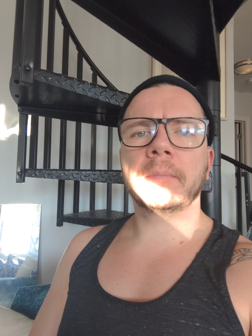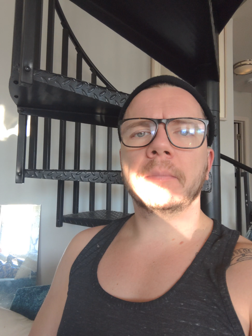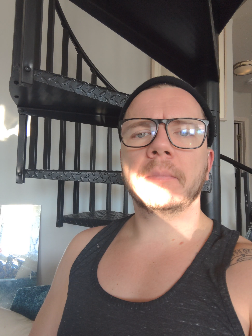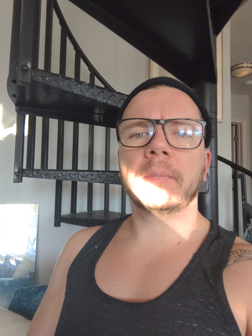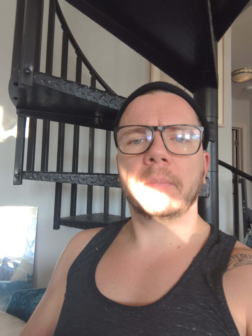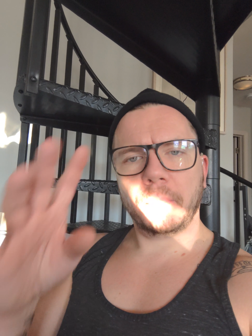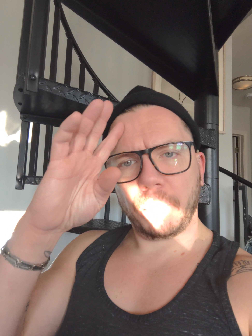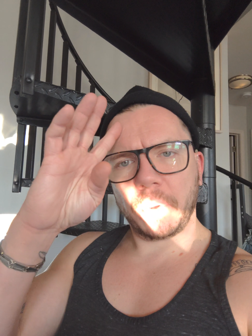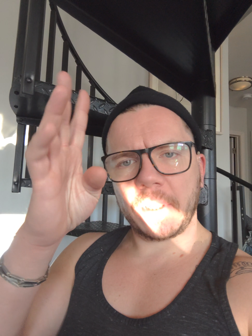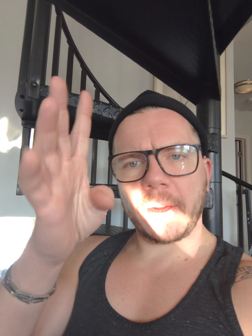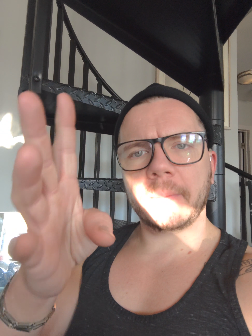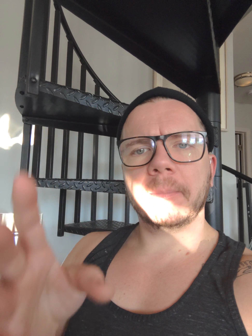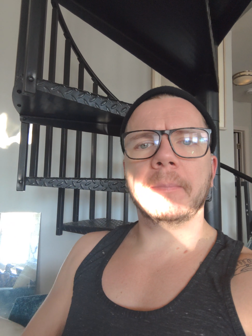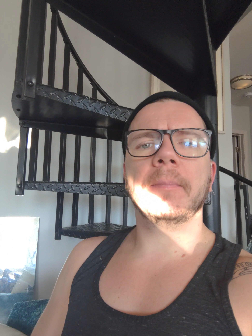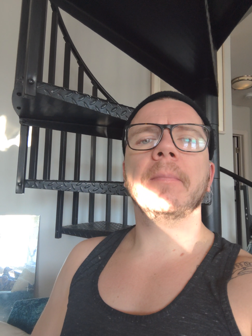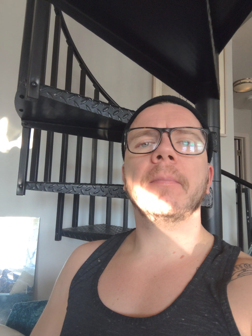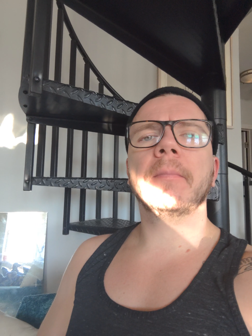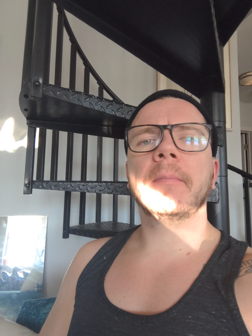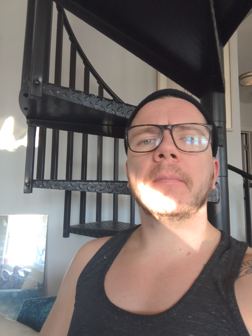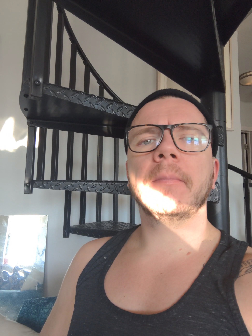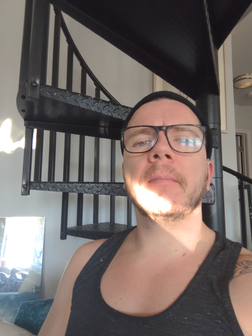pretend